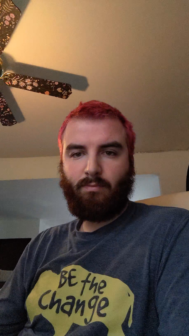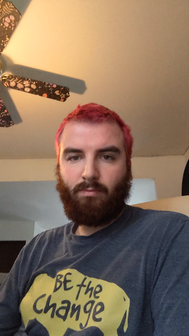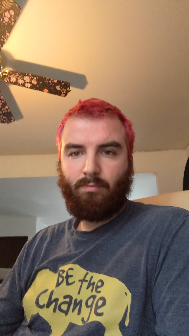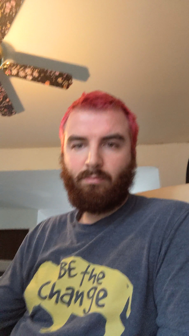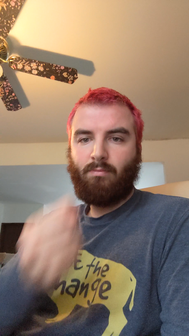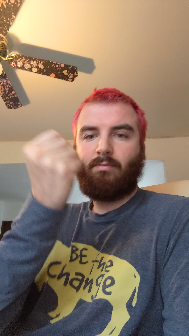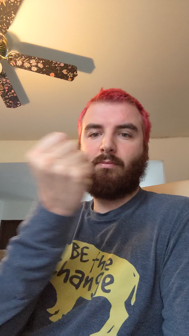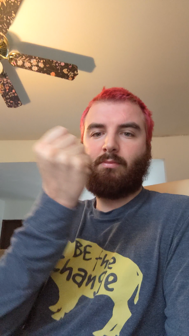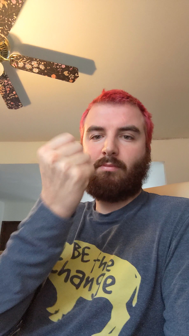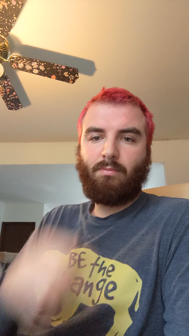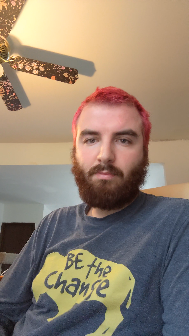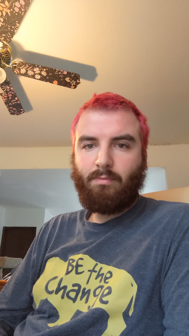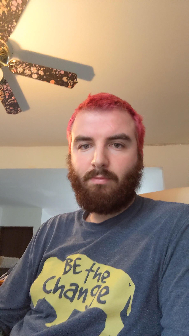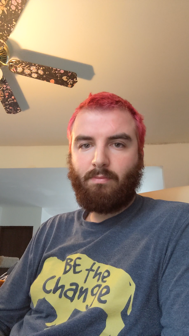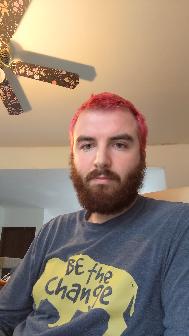hold